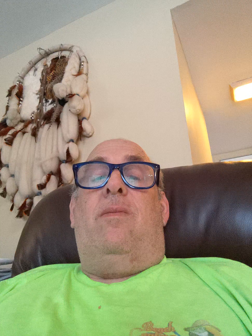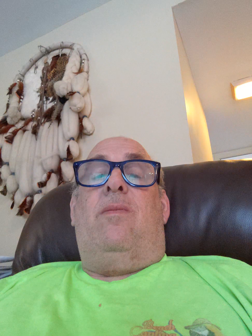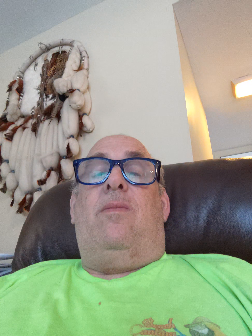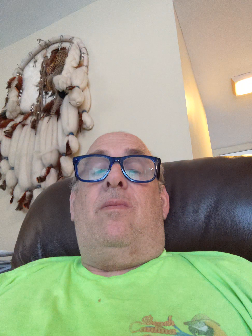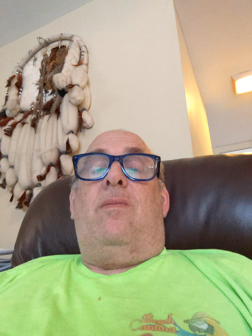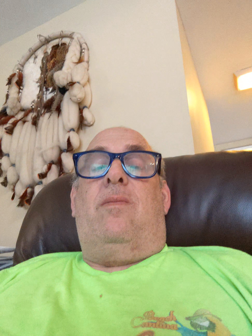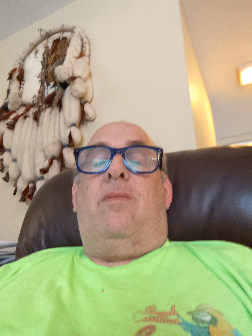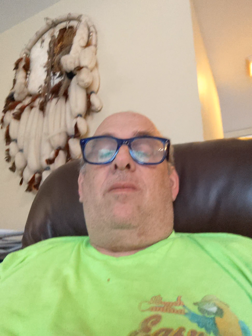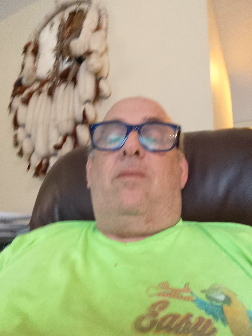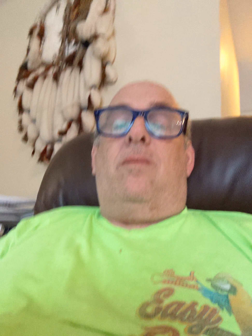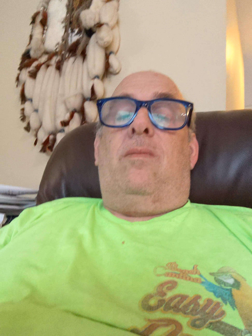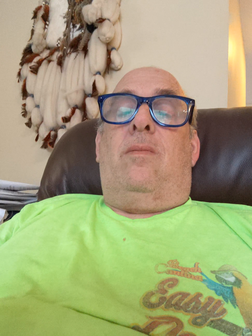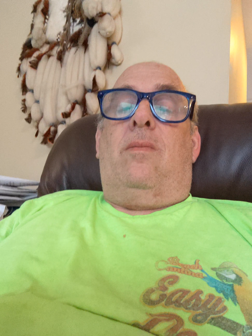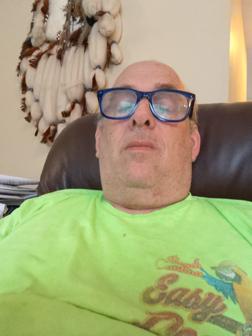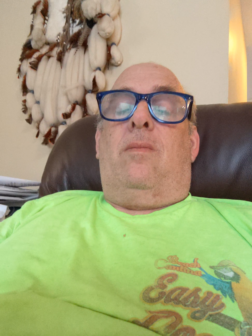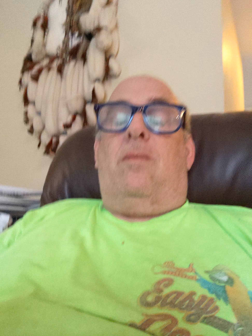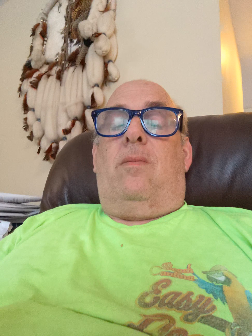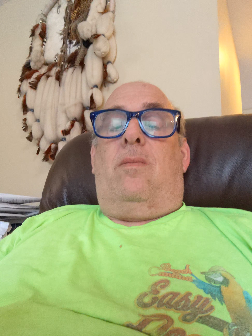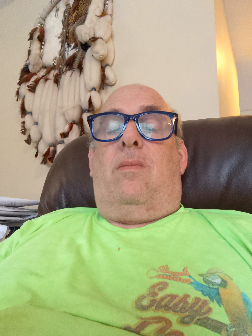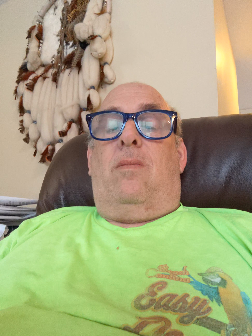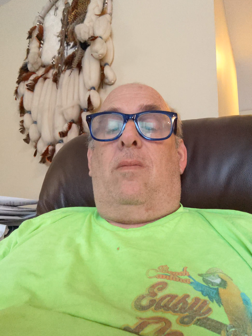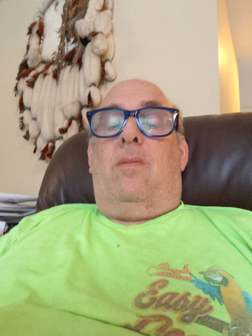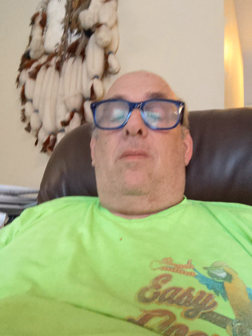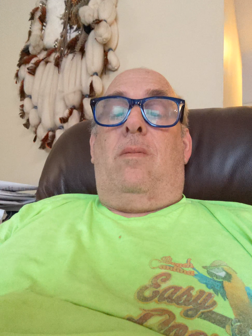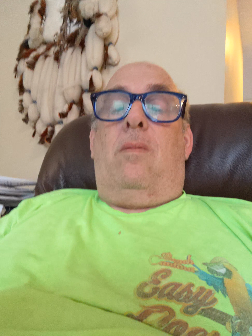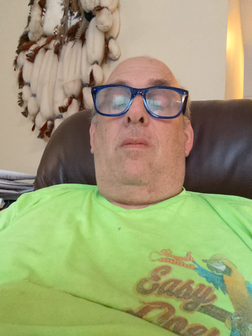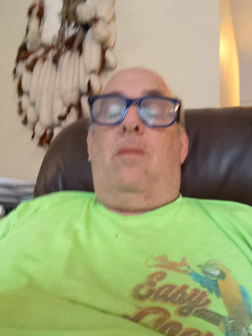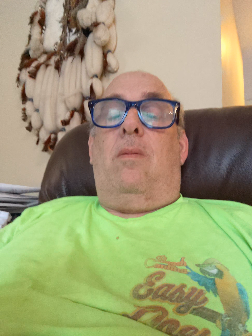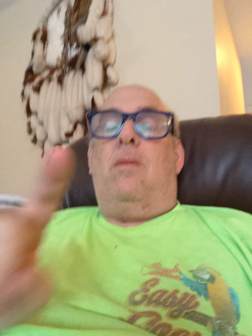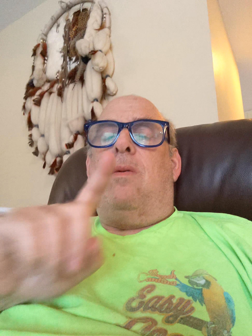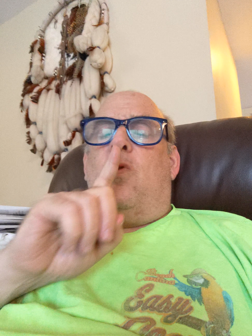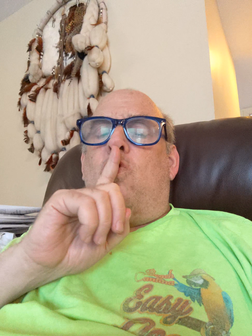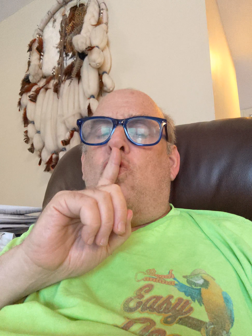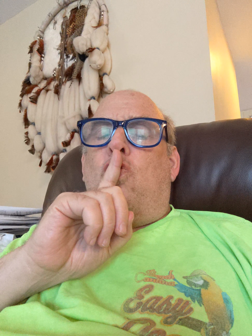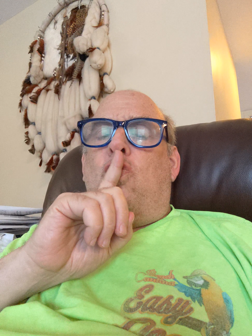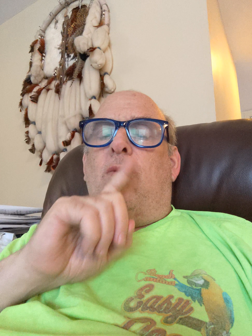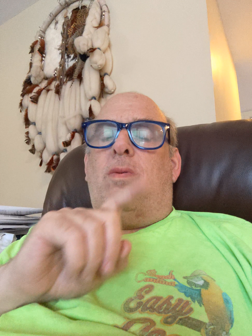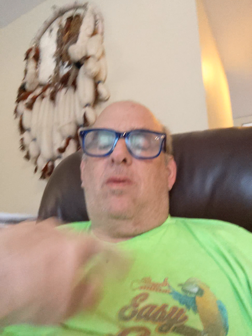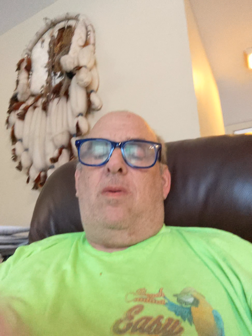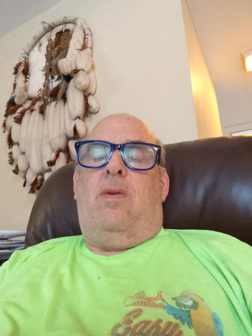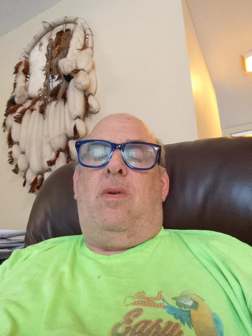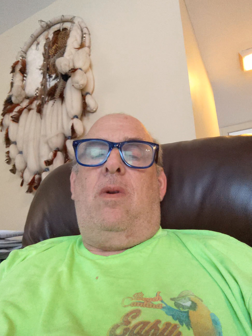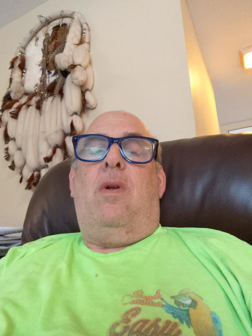shhh